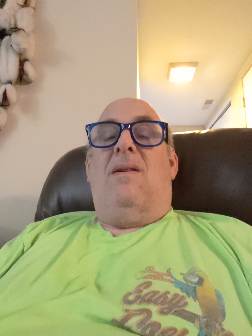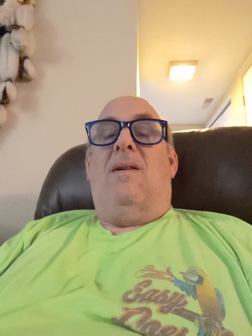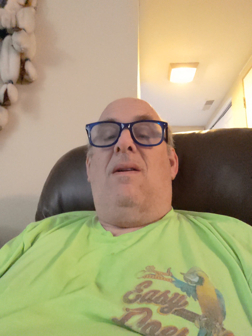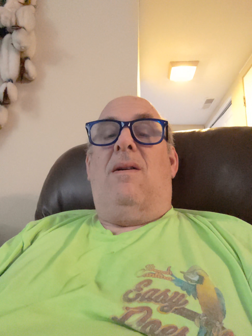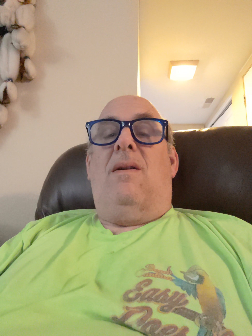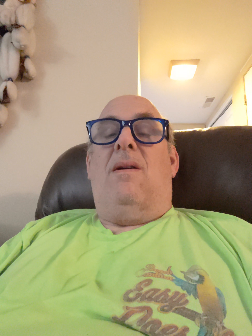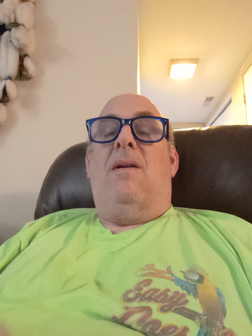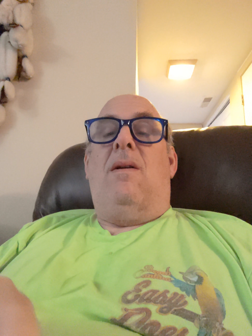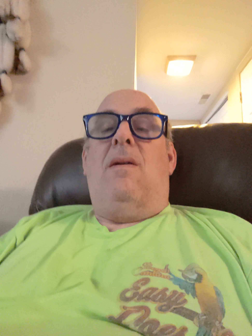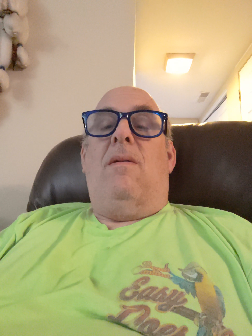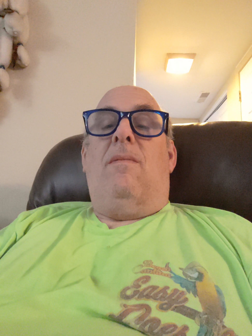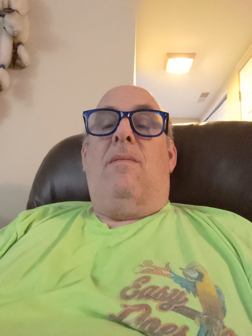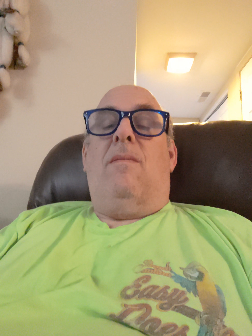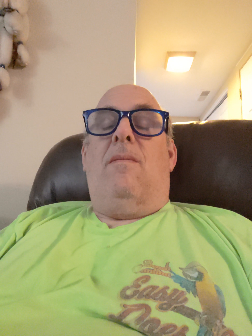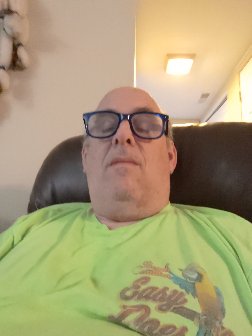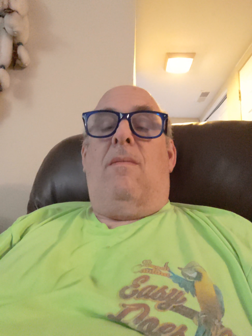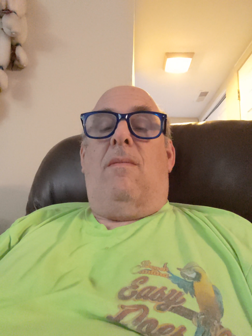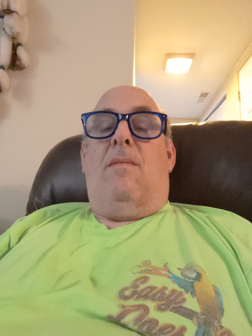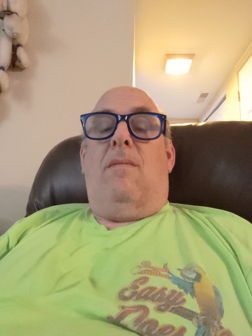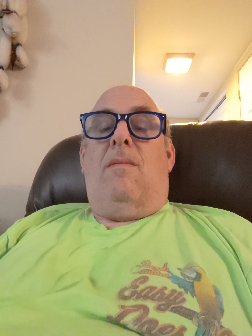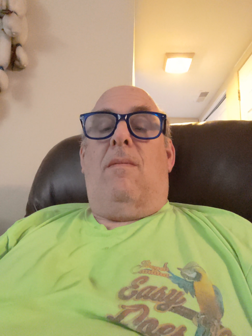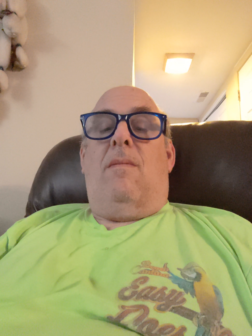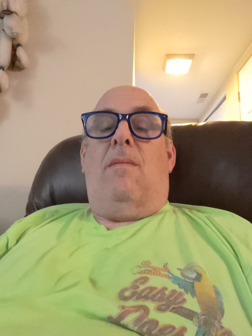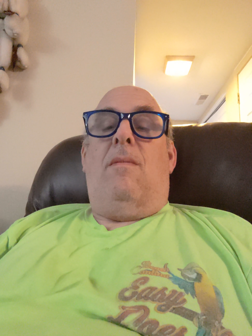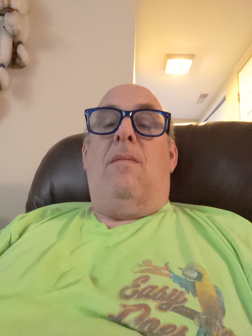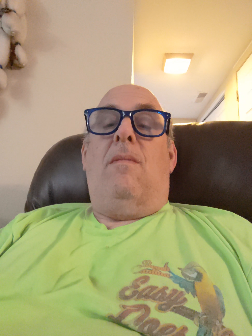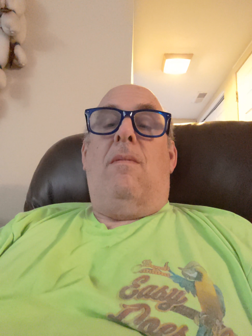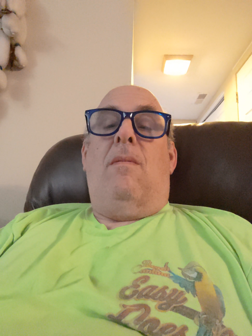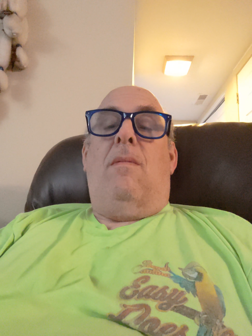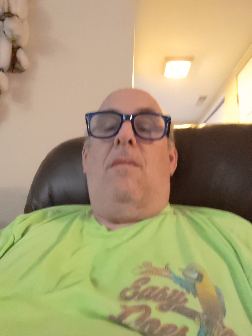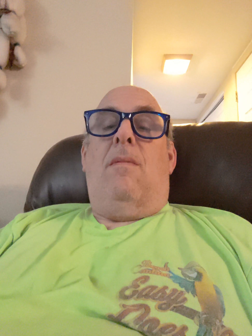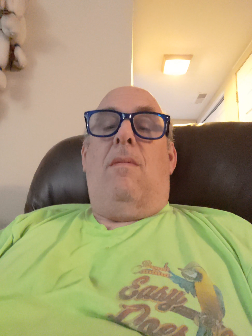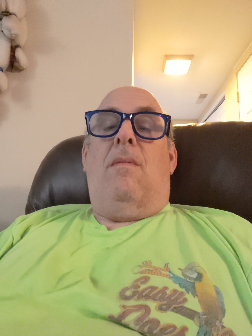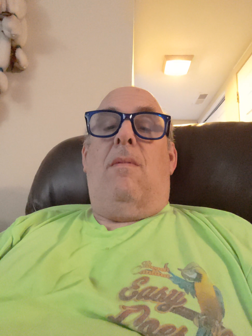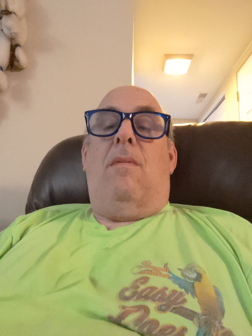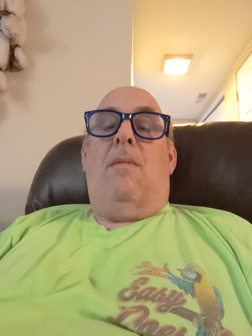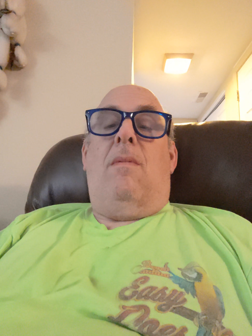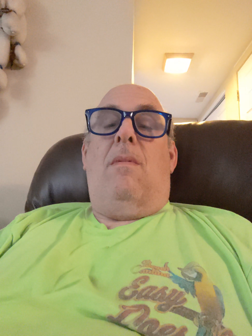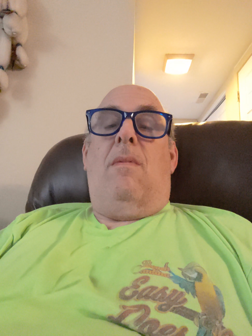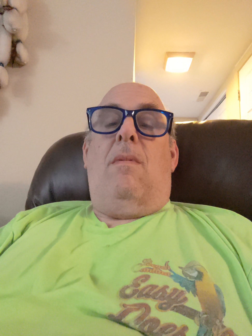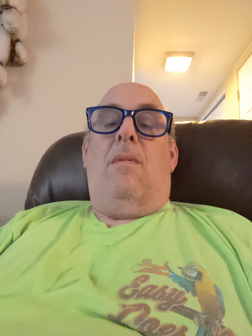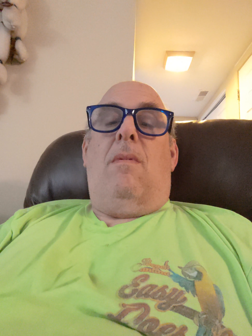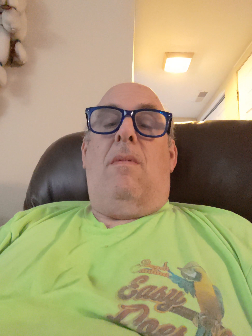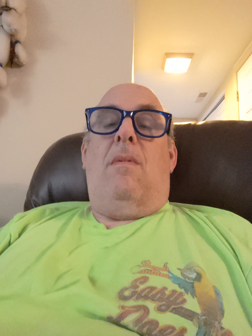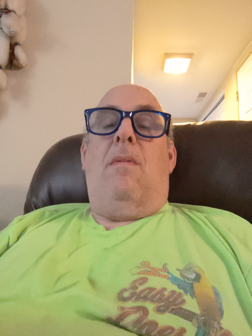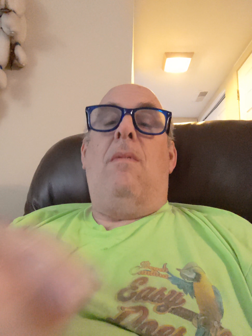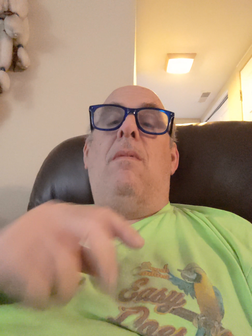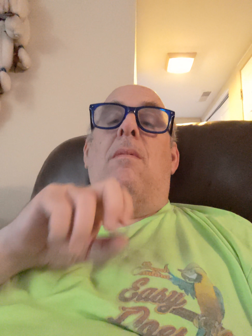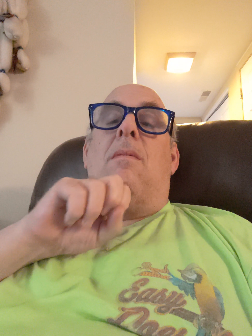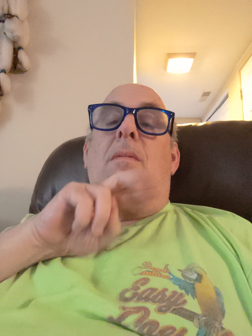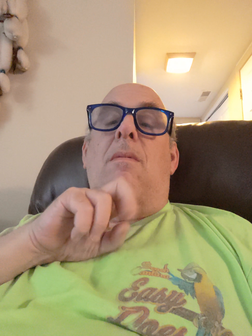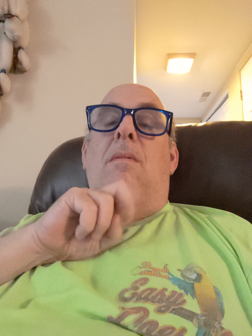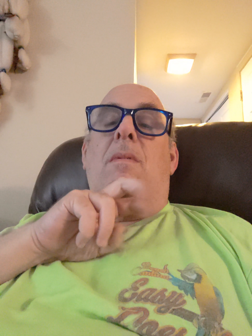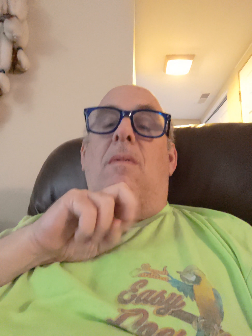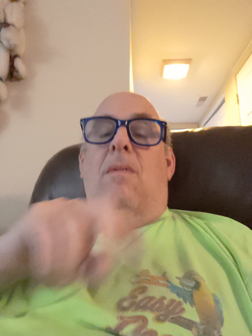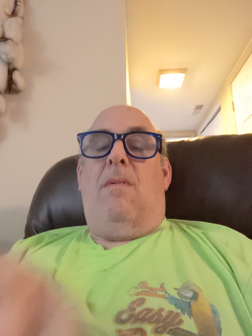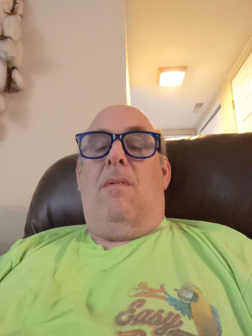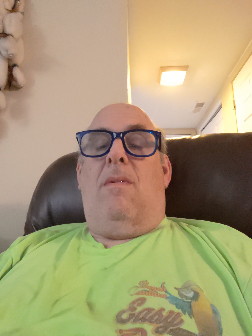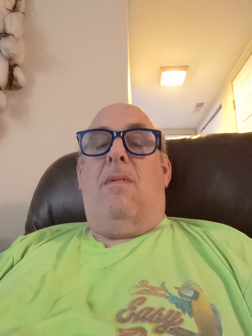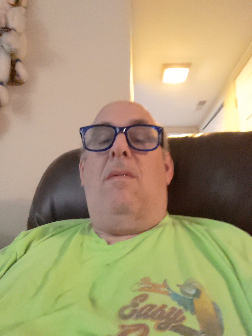frog